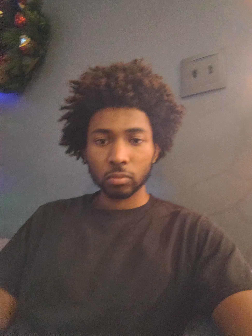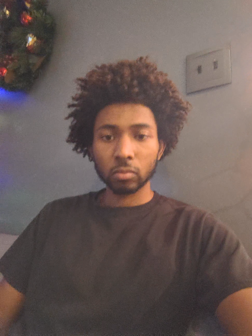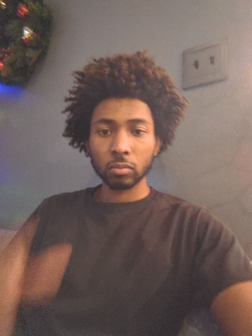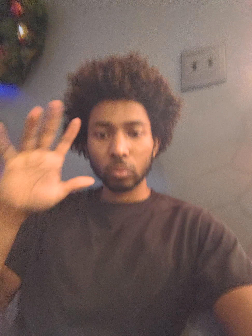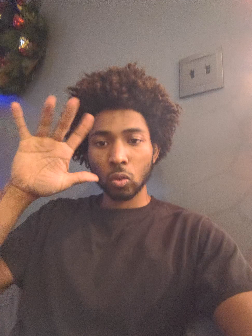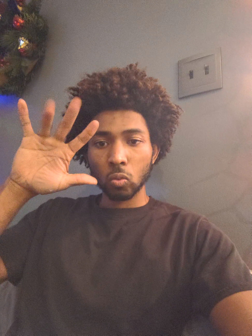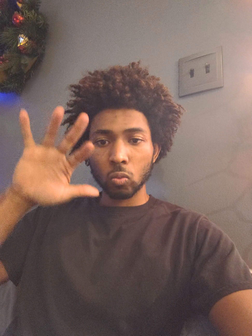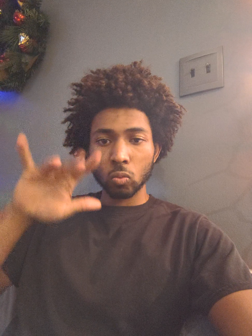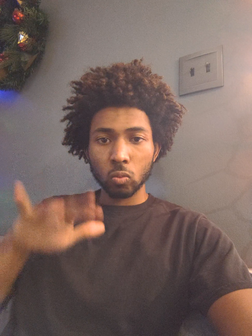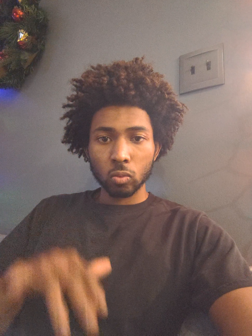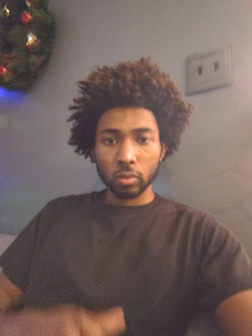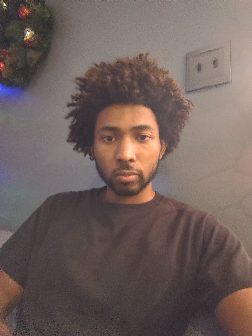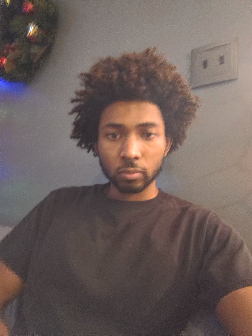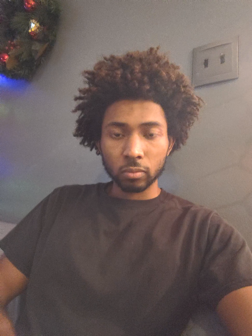snow